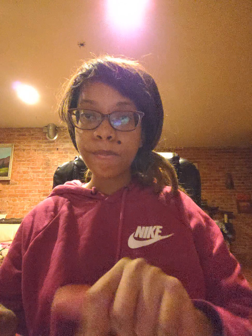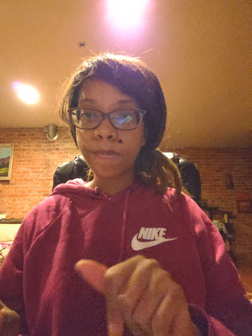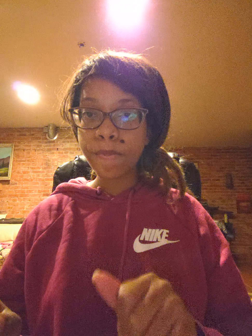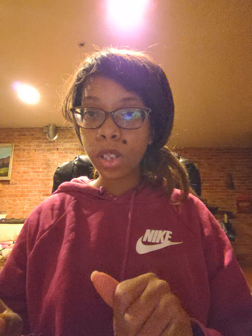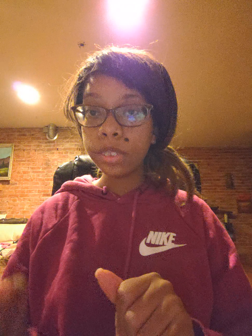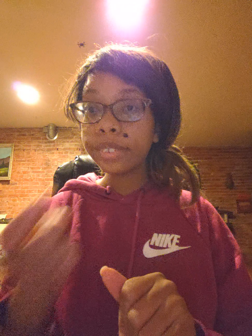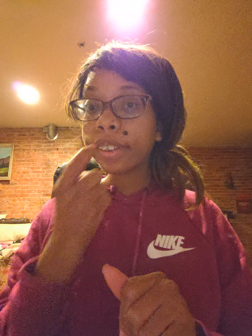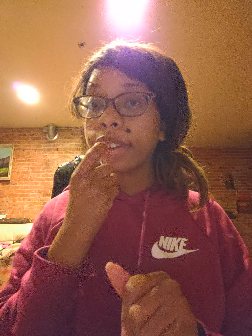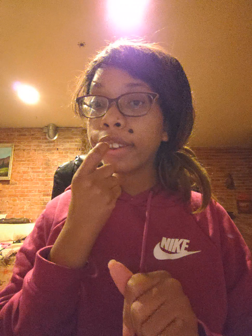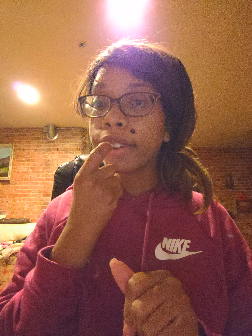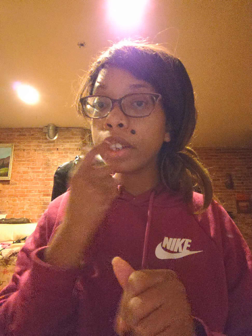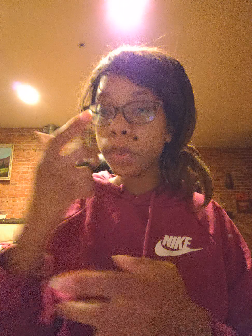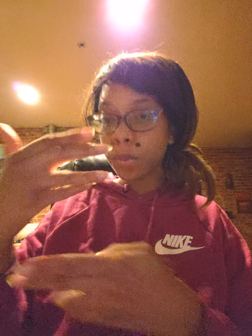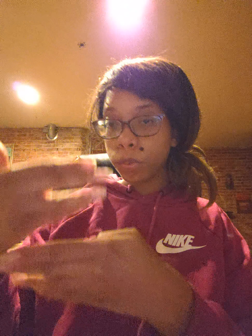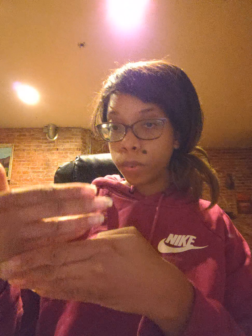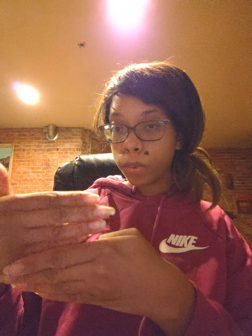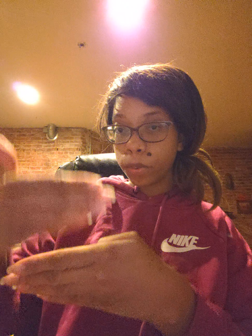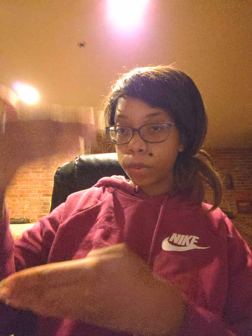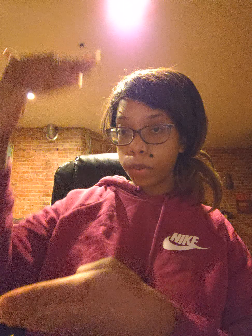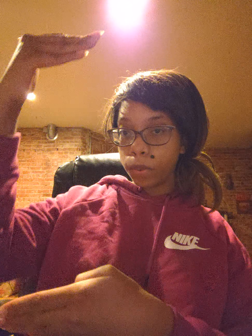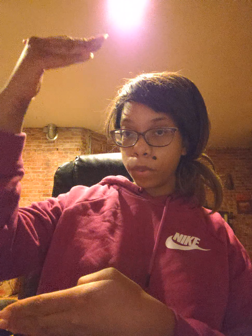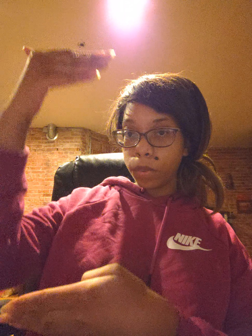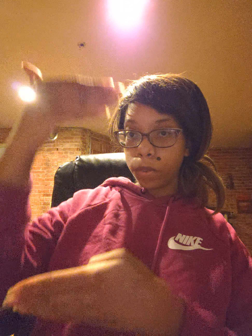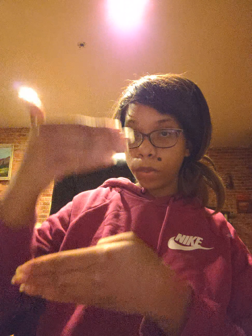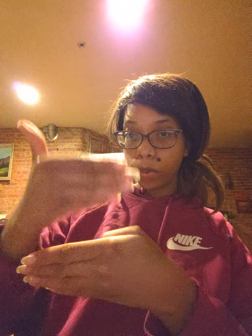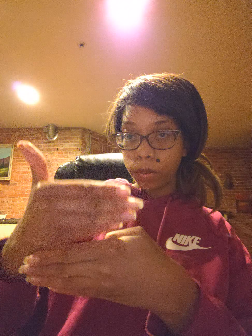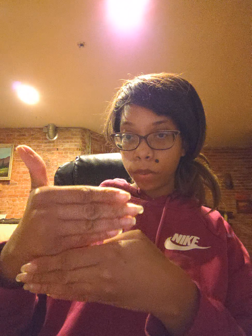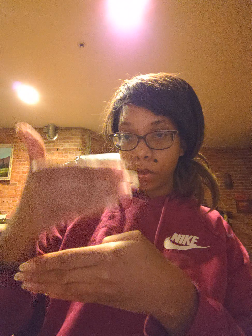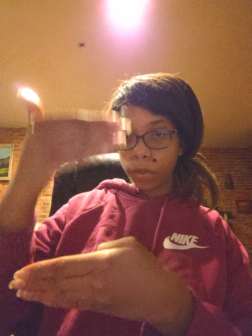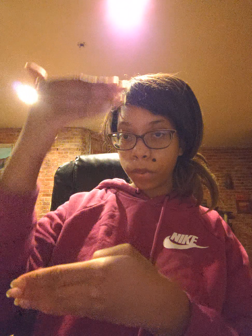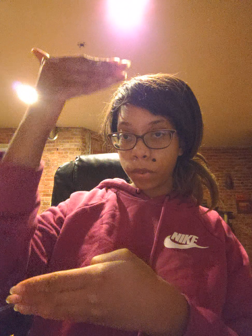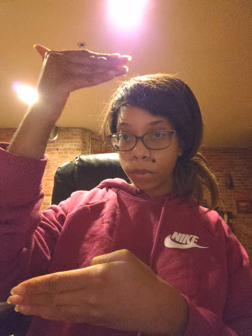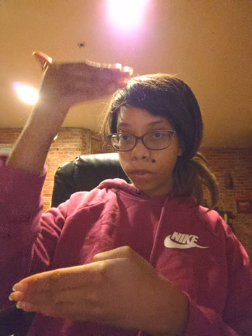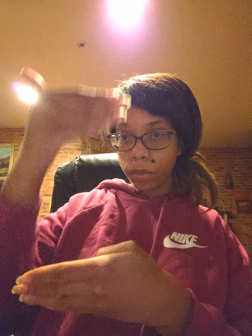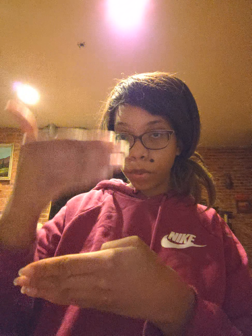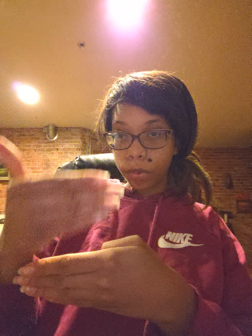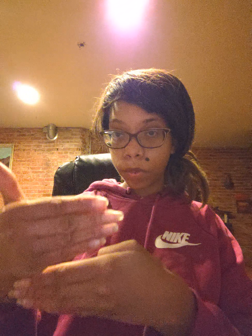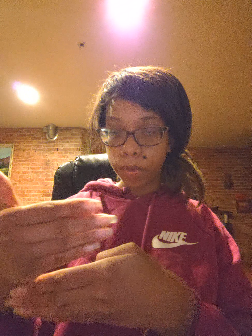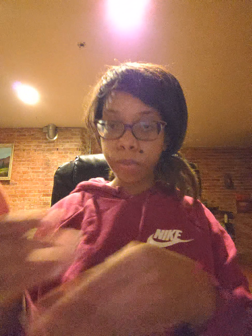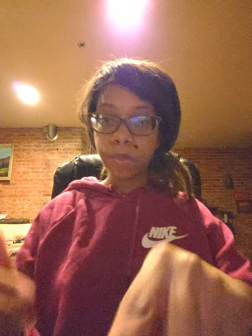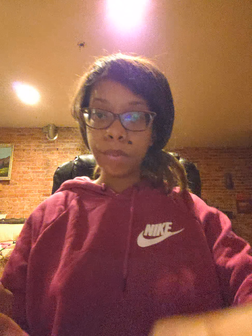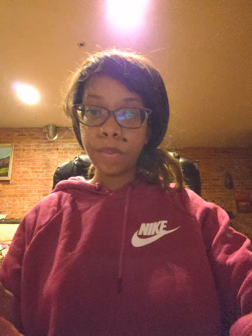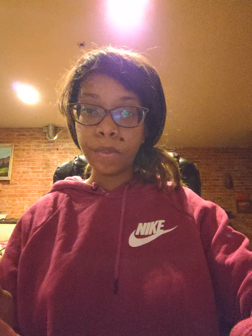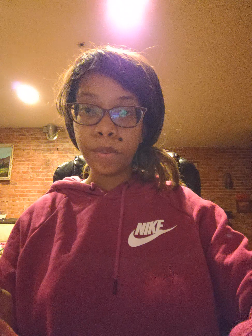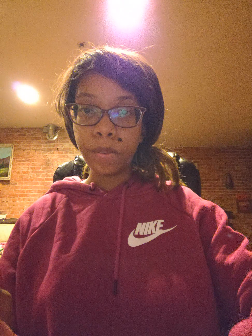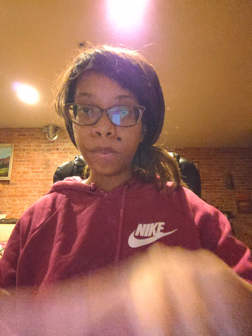window